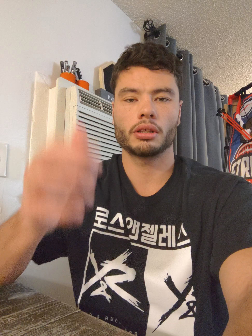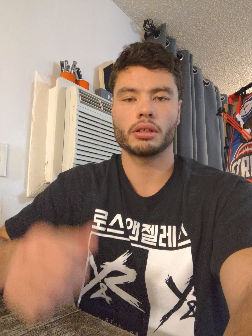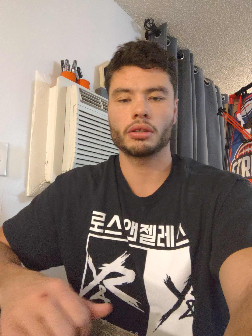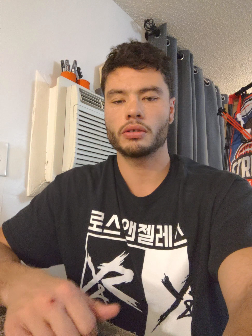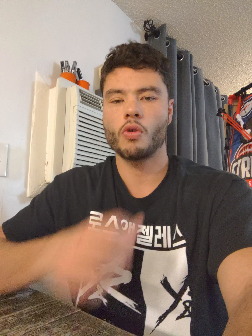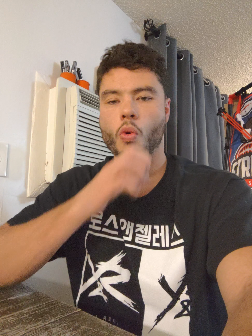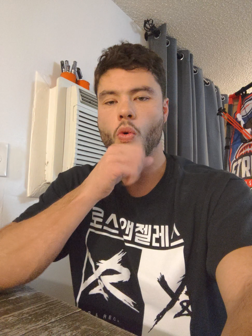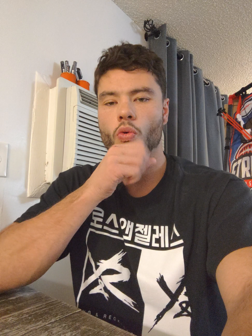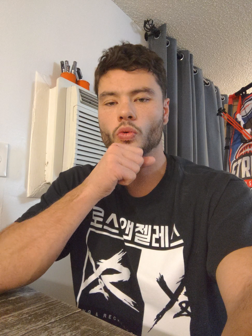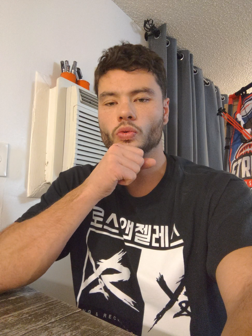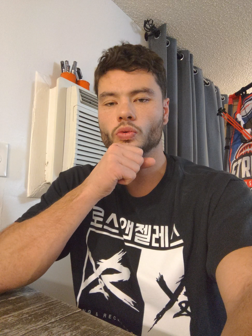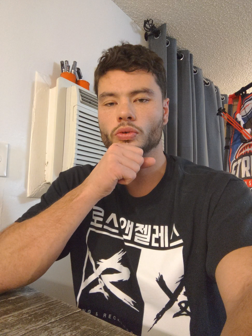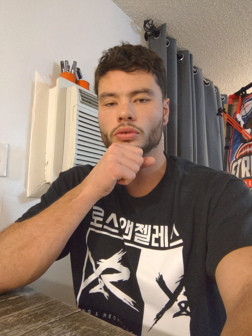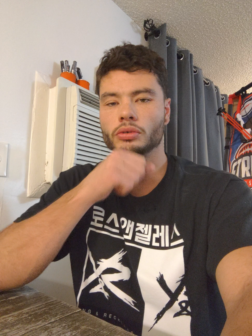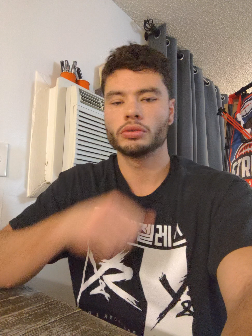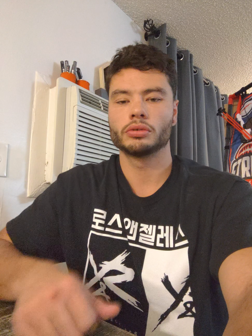orange